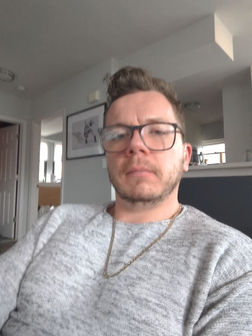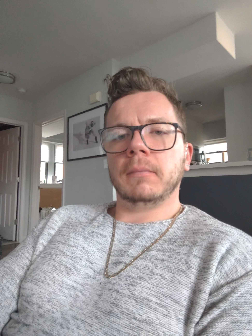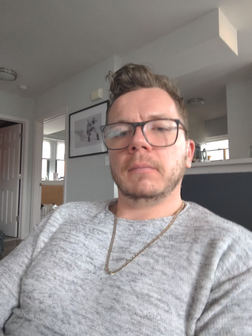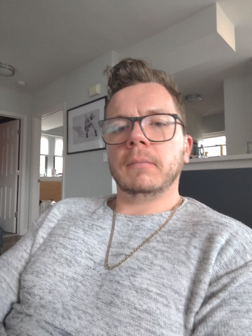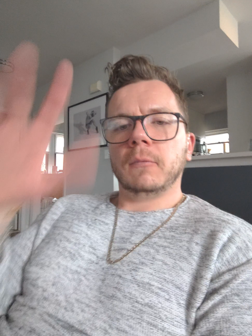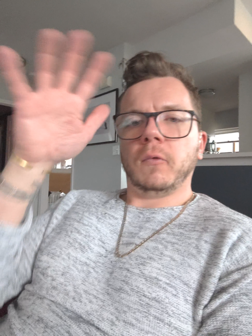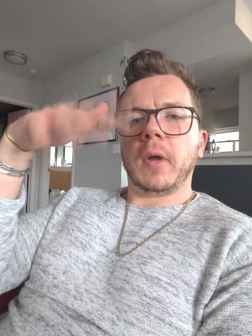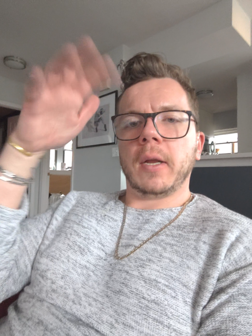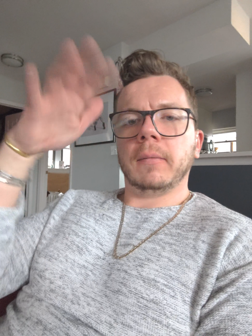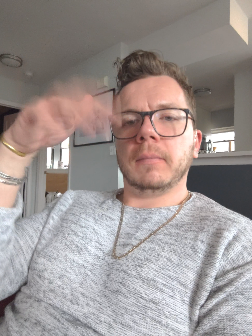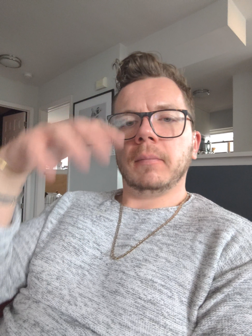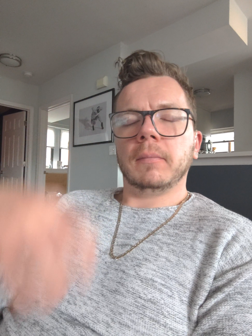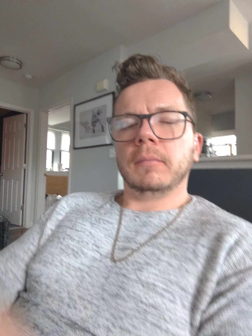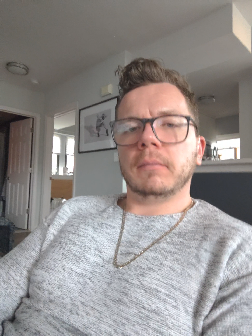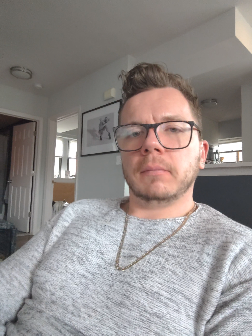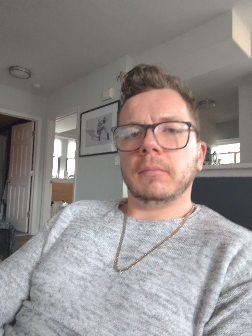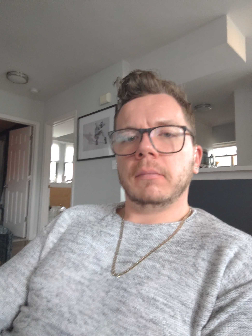rain